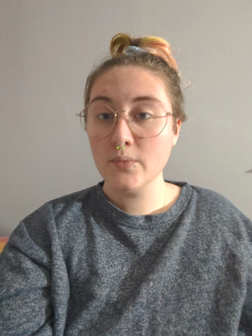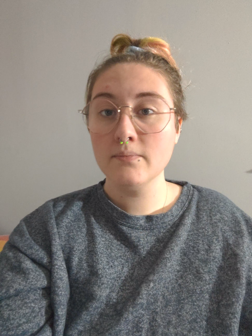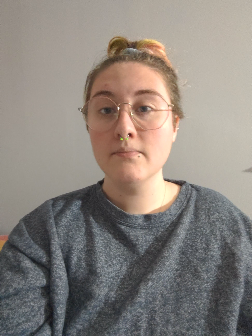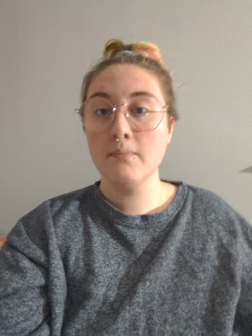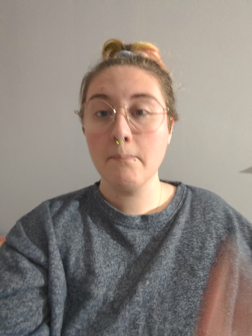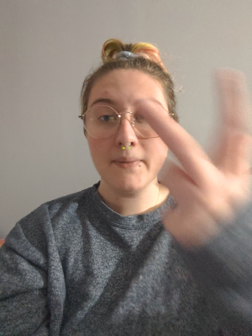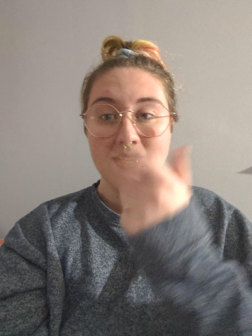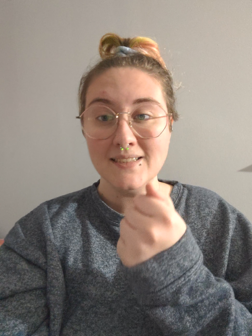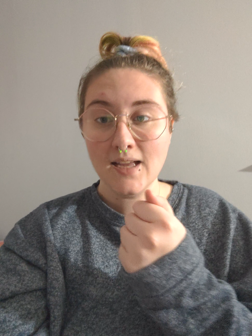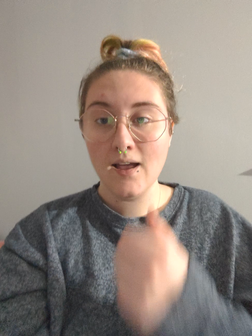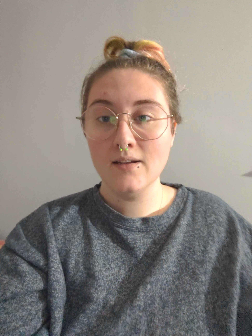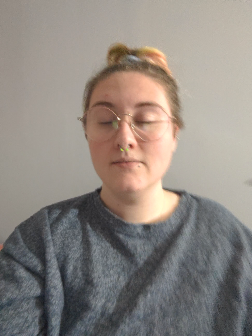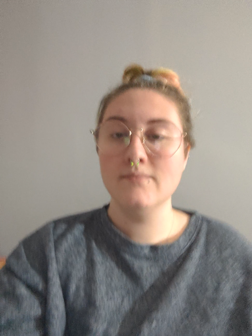pizza